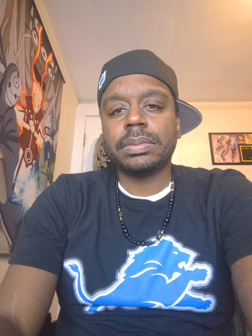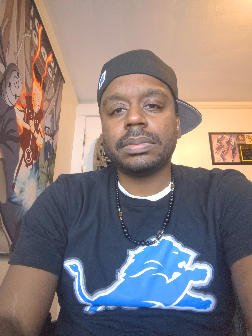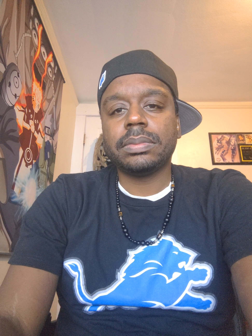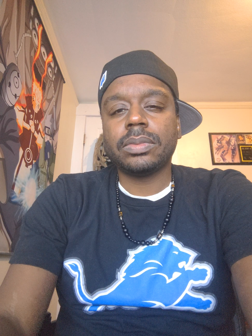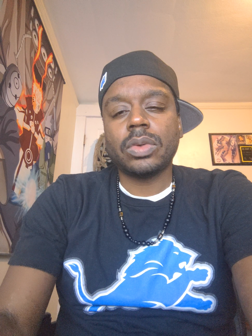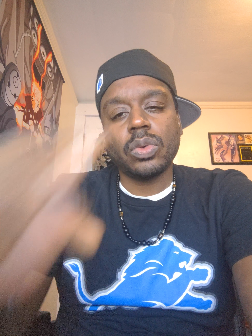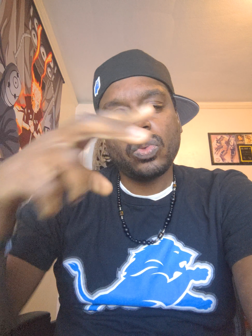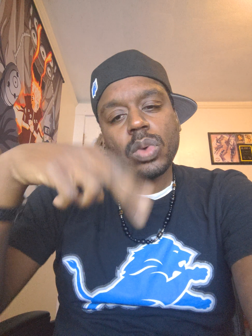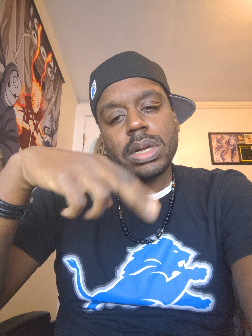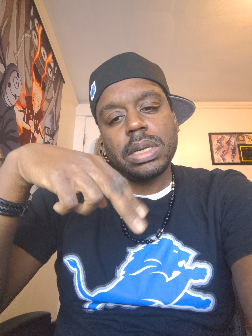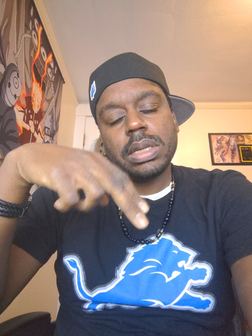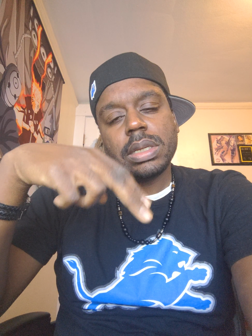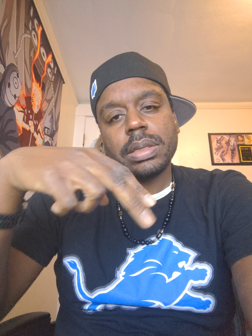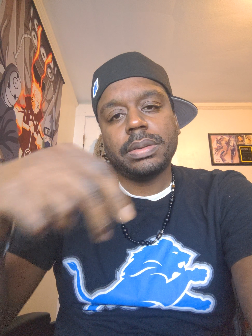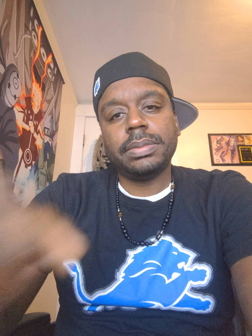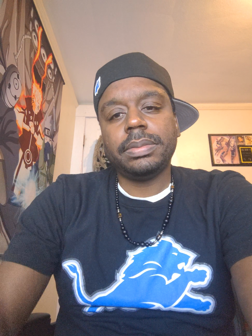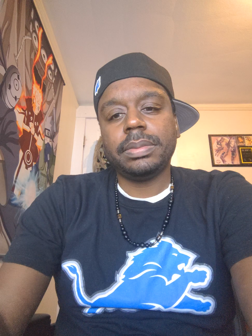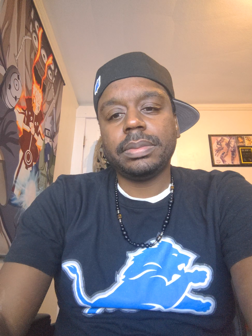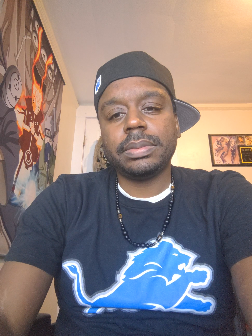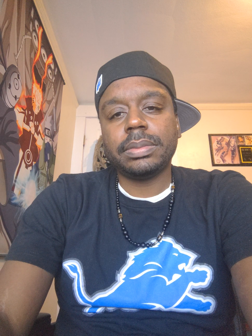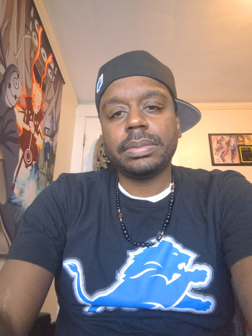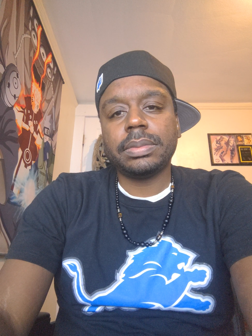read